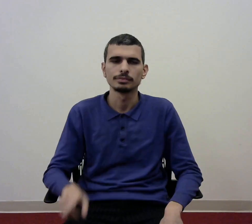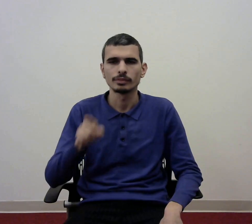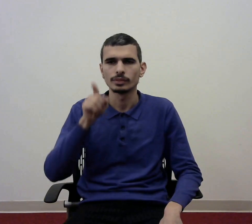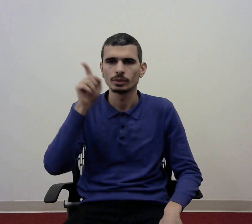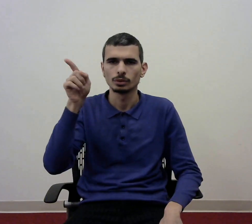orda